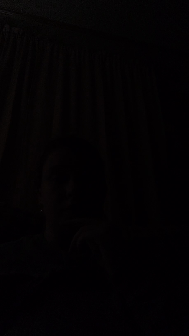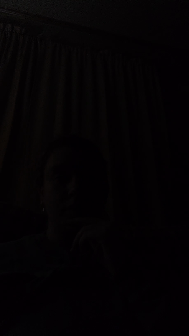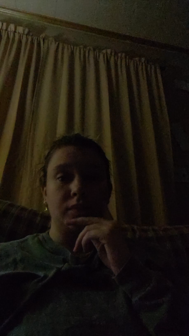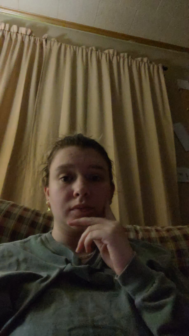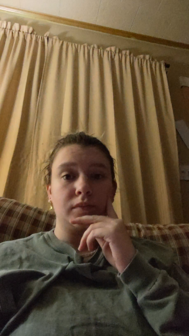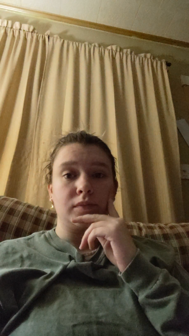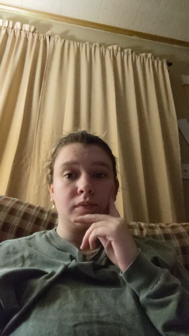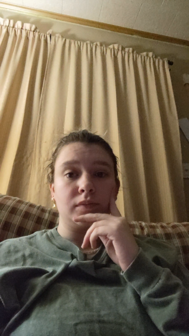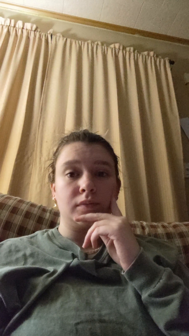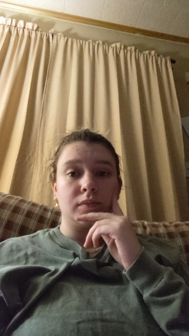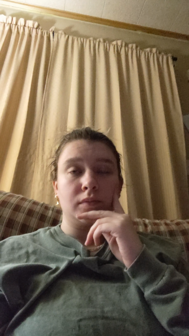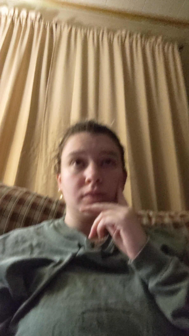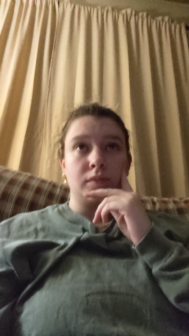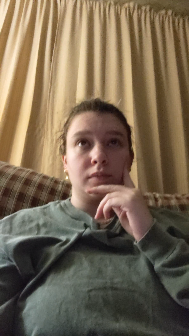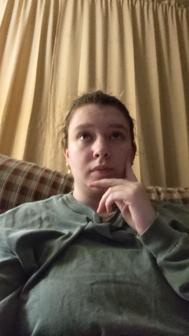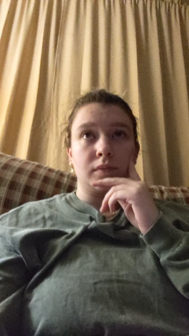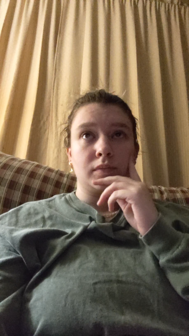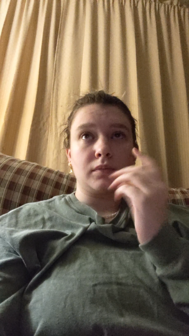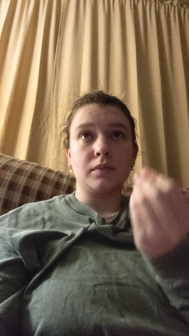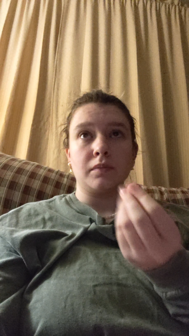plants